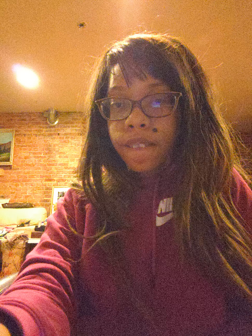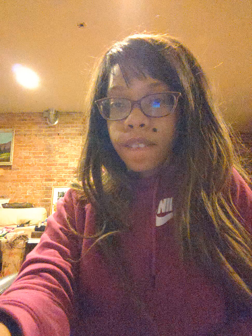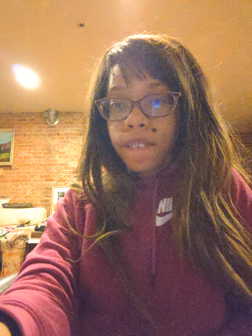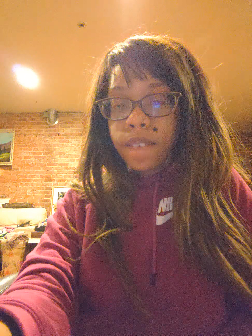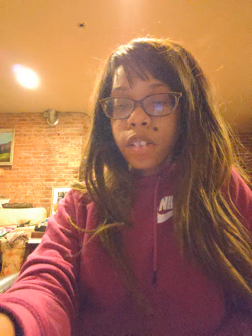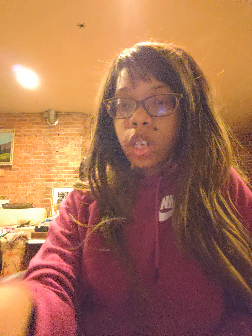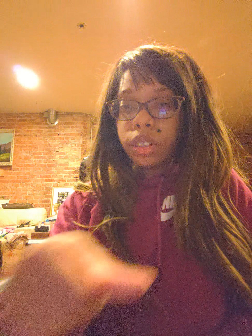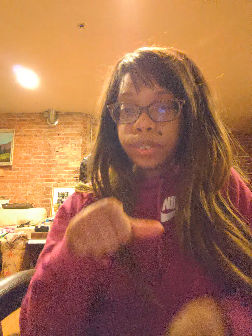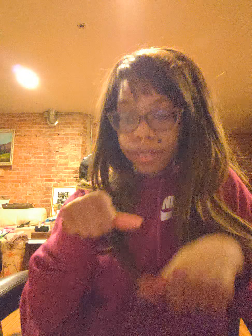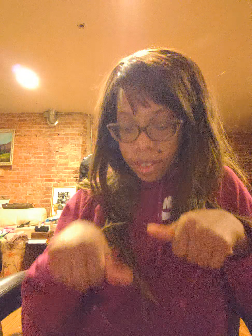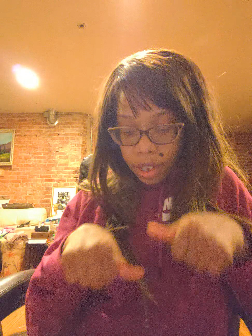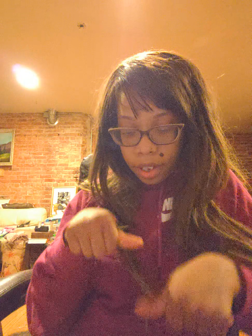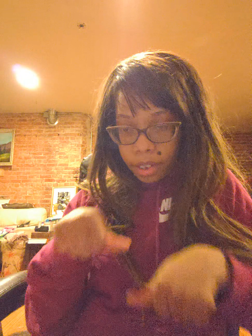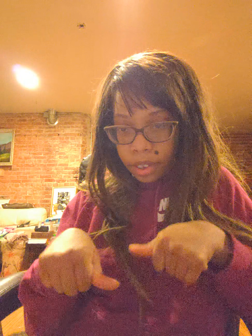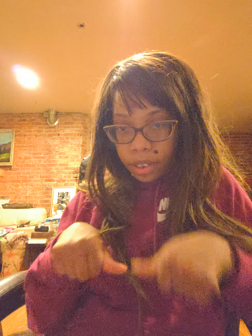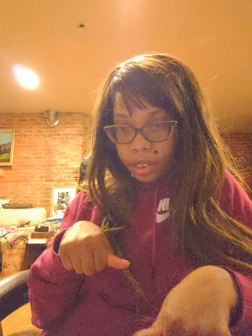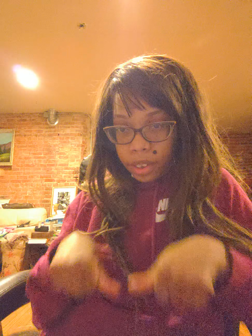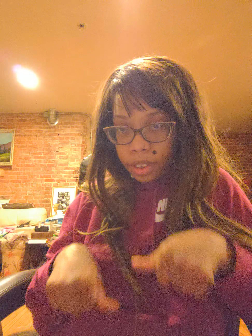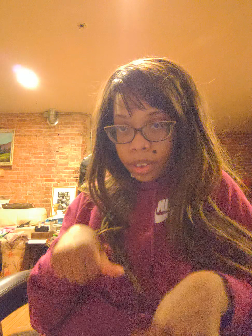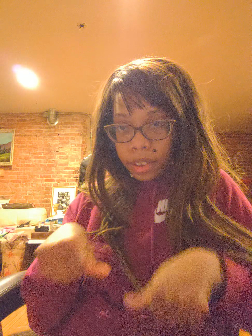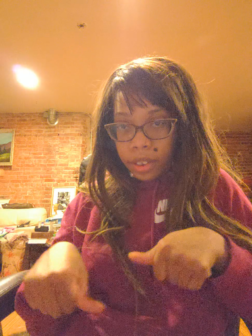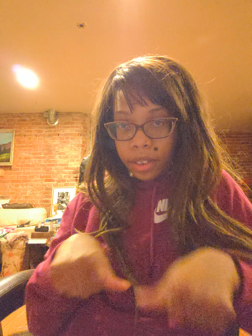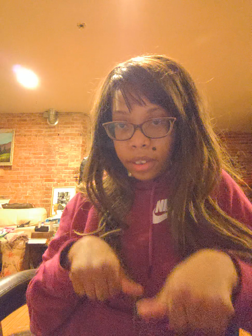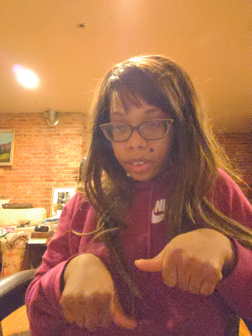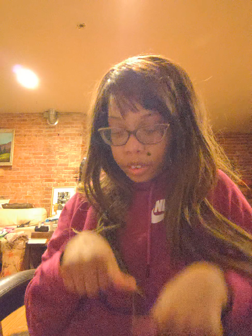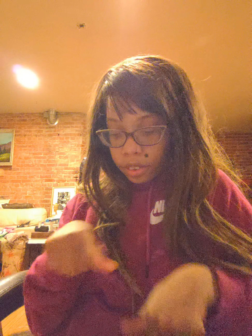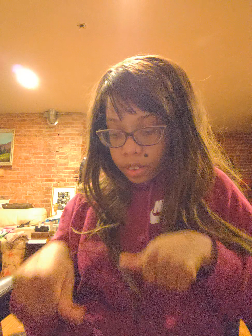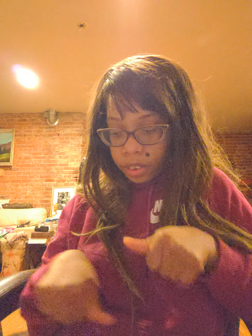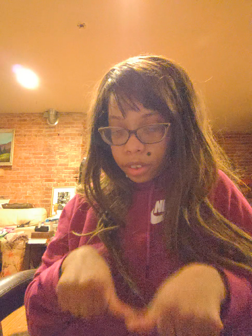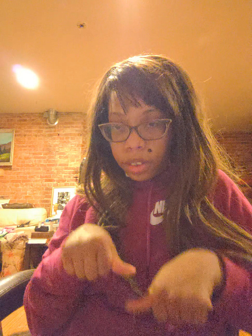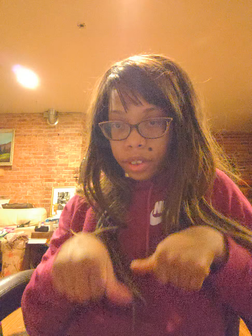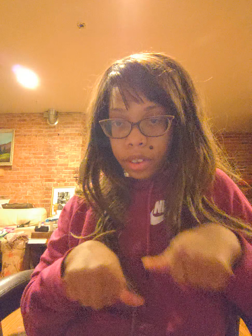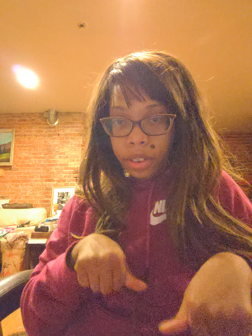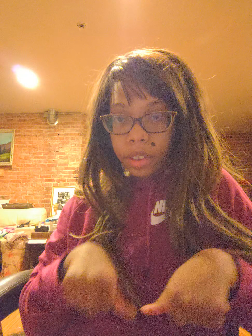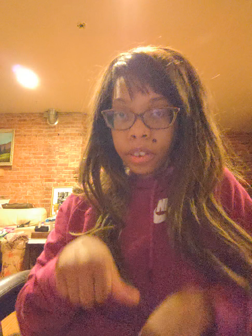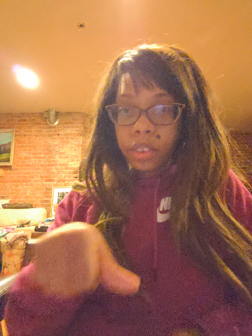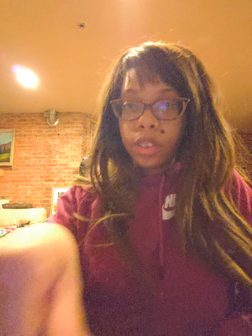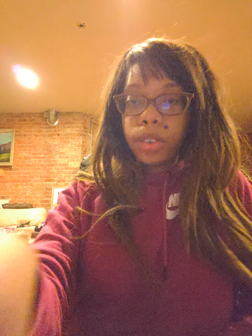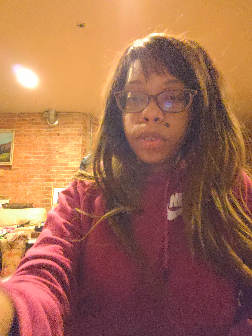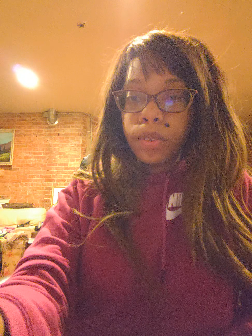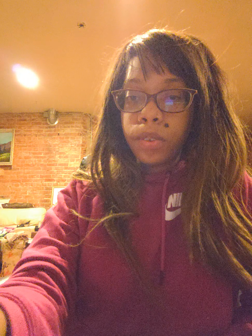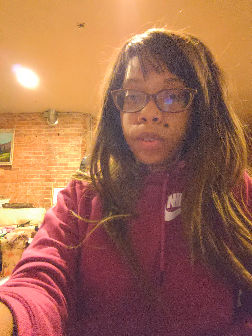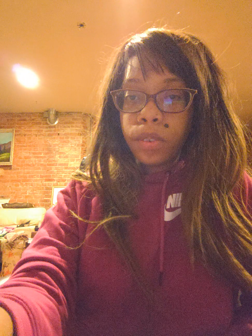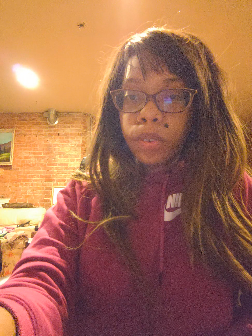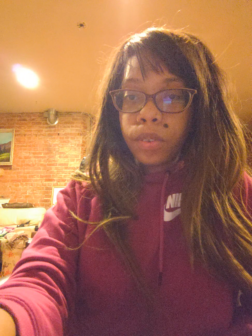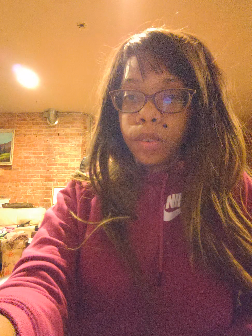puzzle